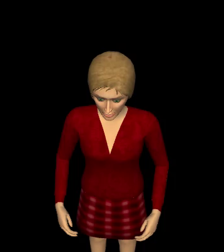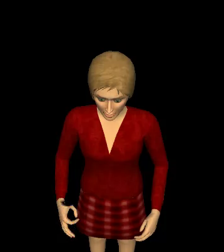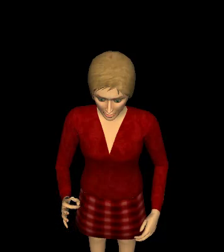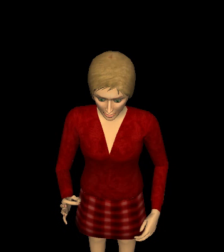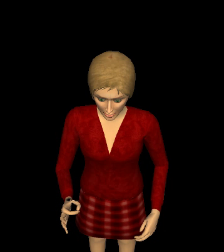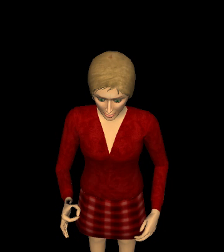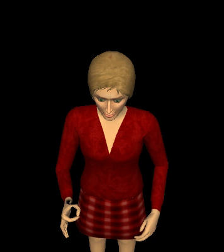نعم